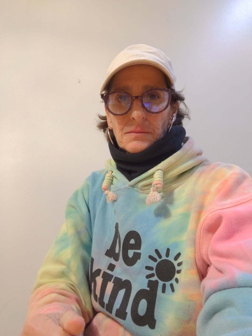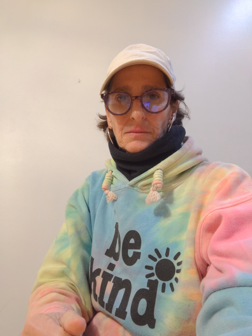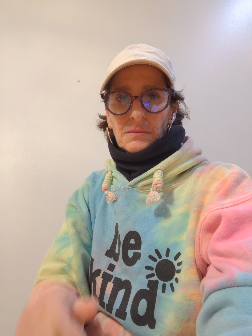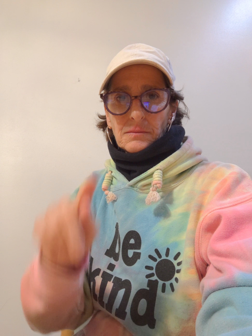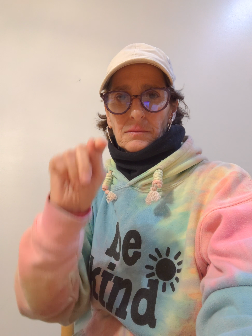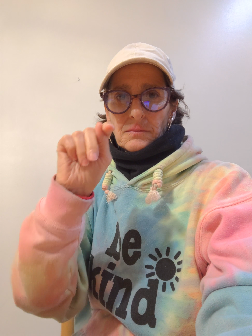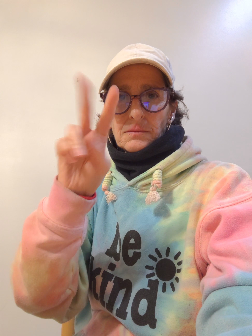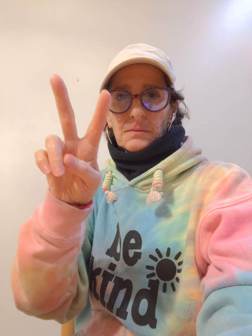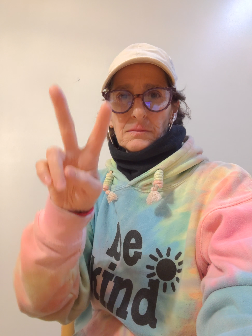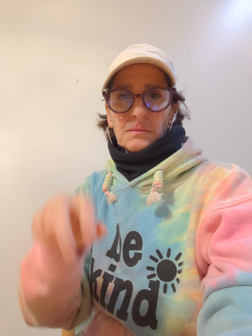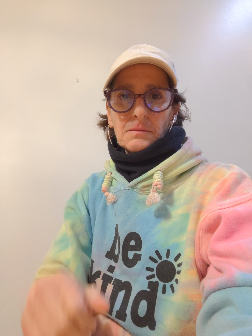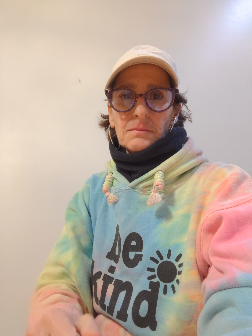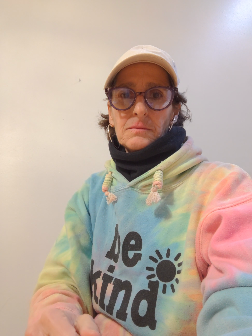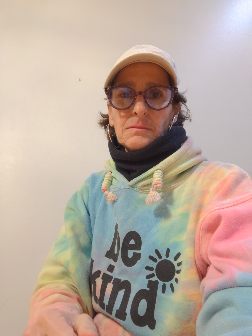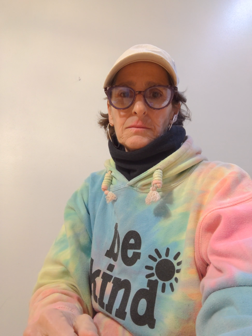TV